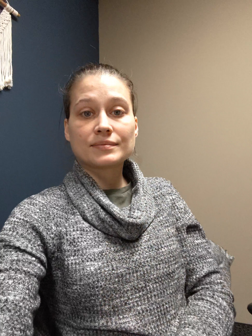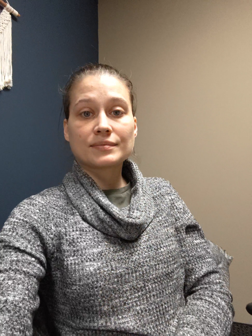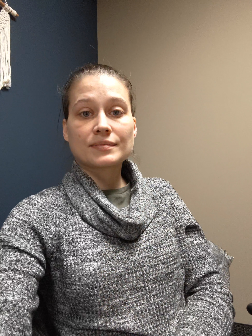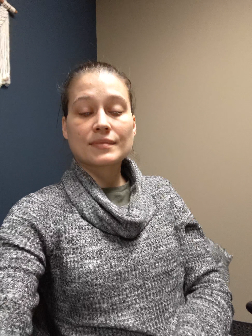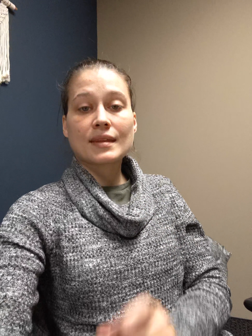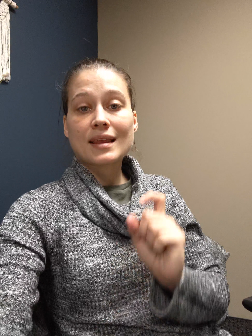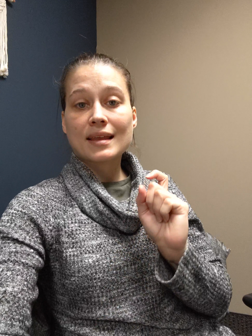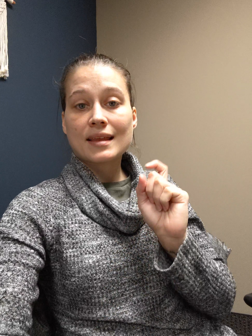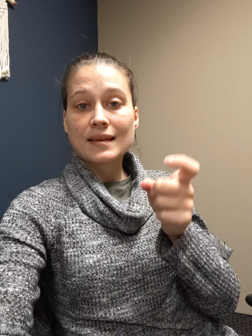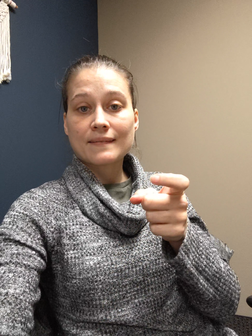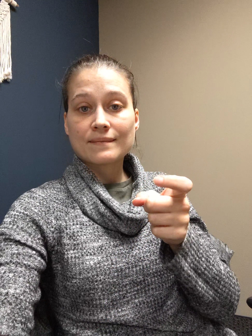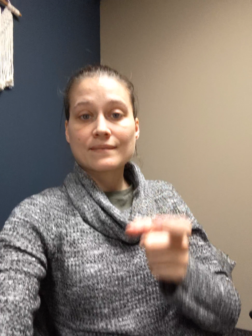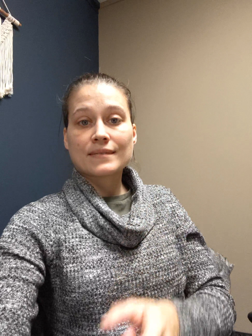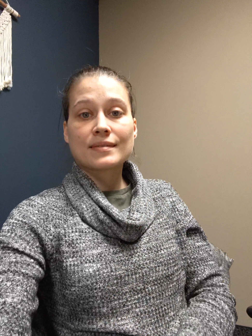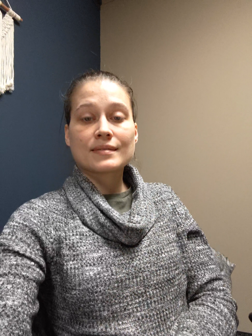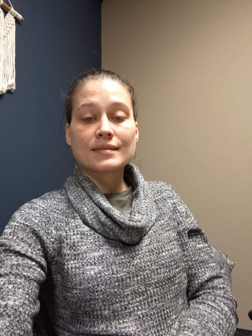gift